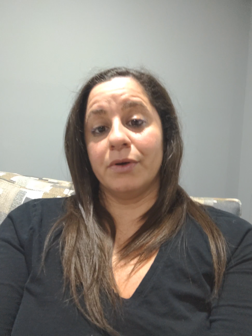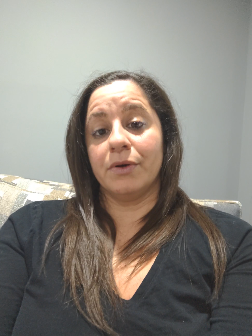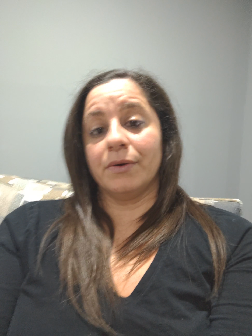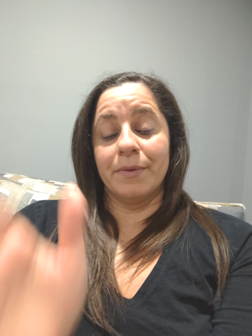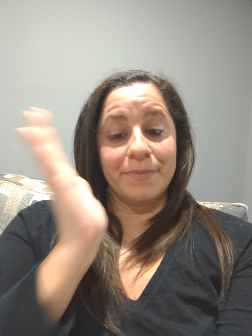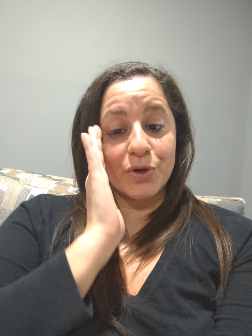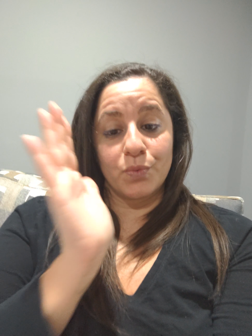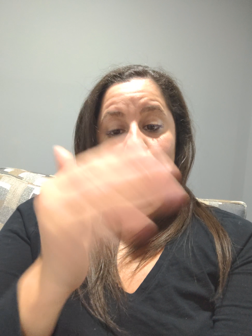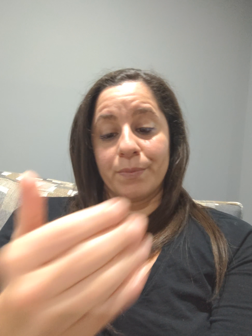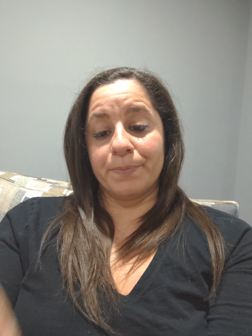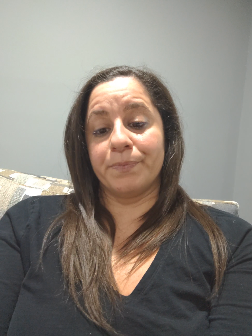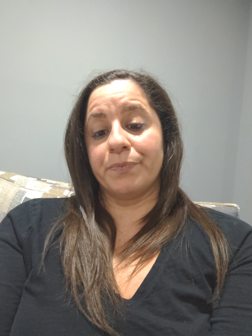bedroom